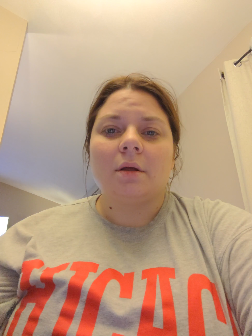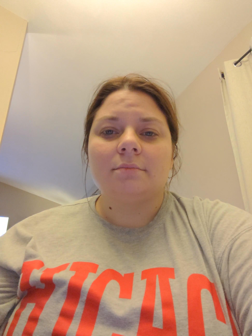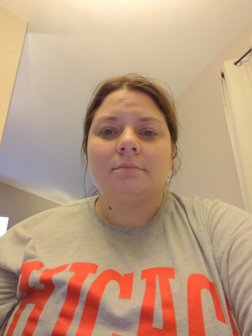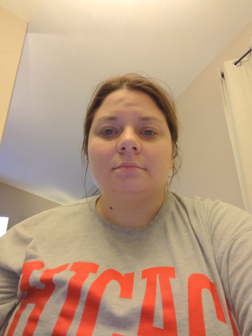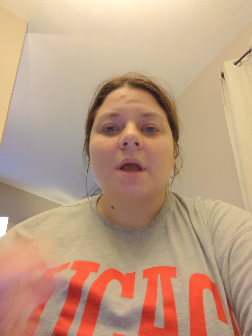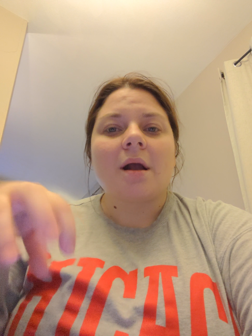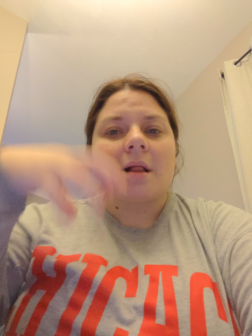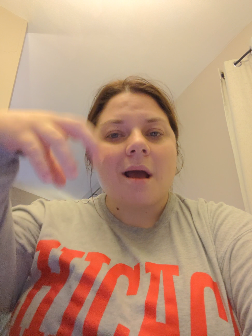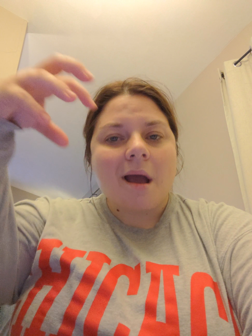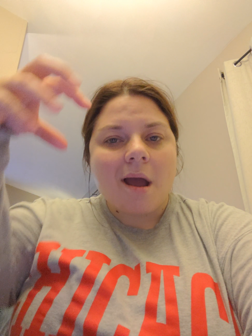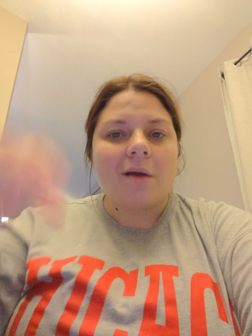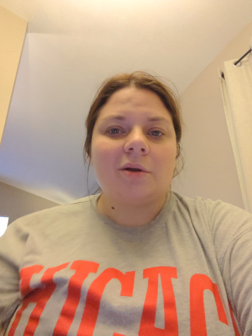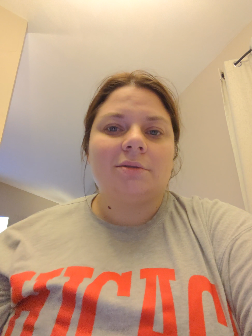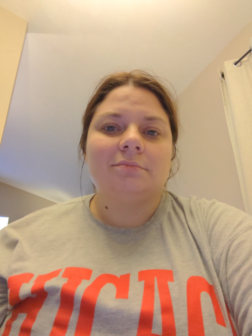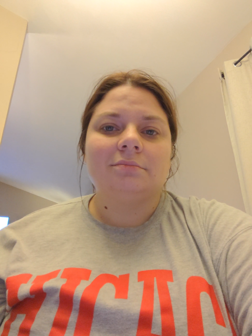cloud